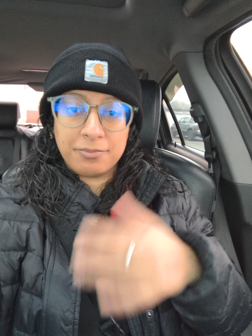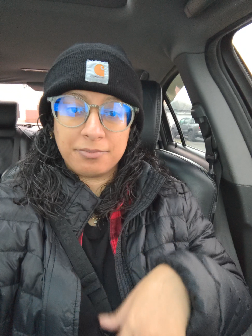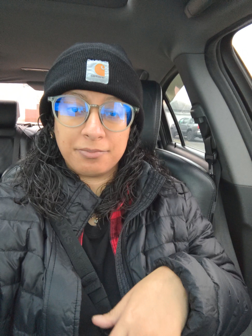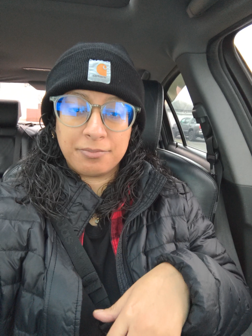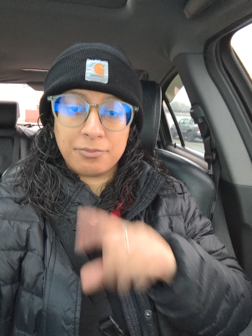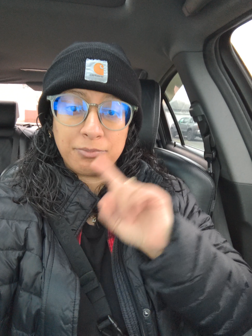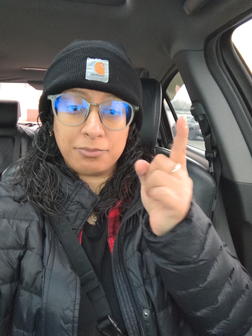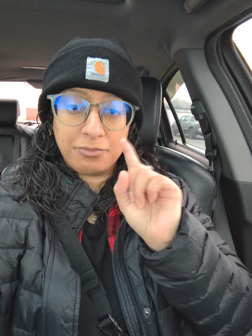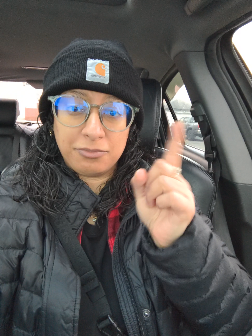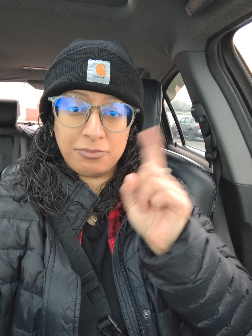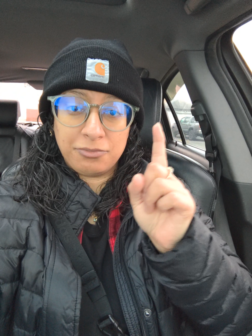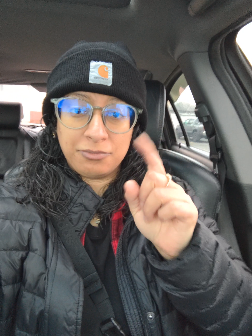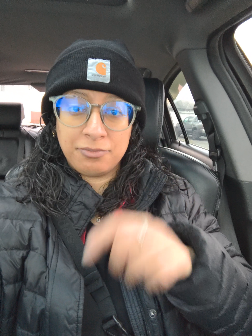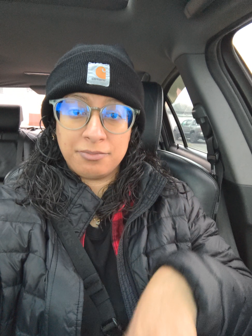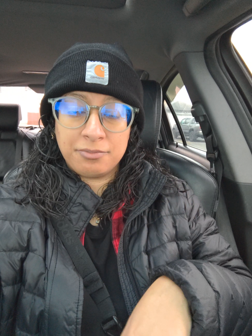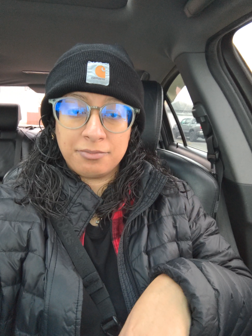where